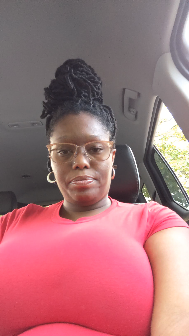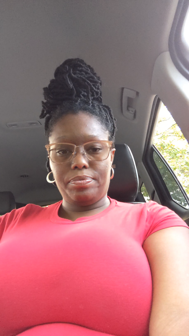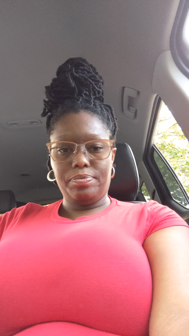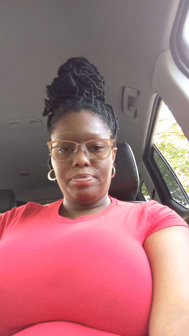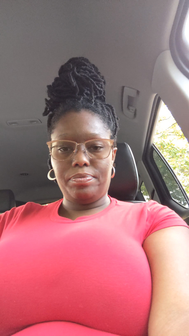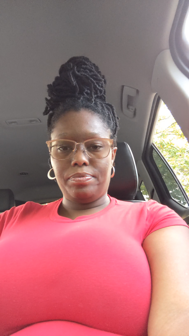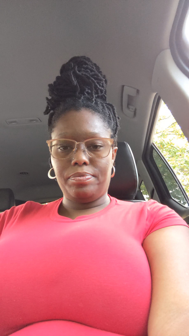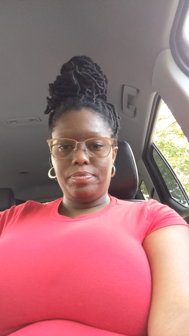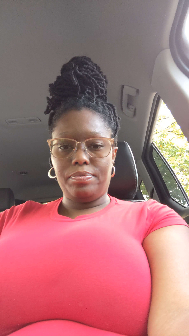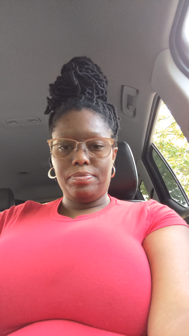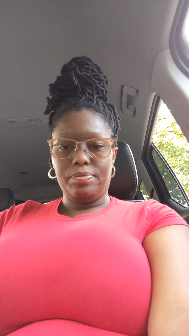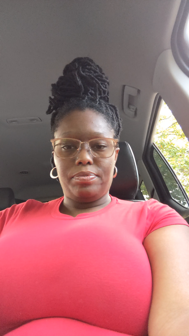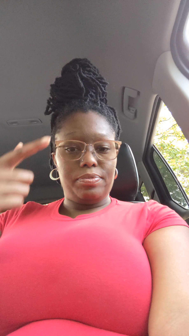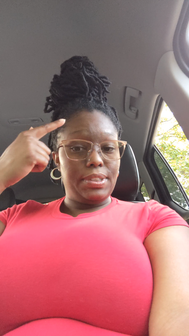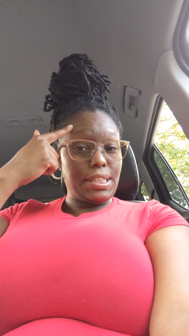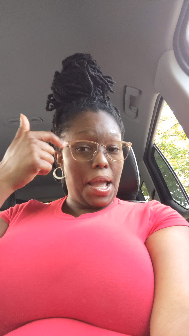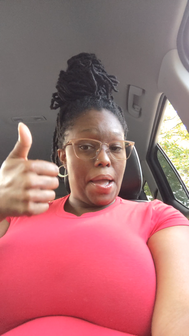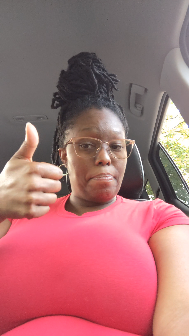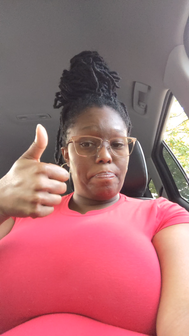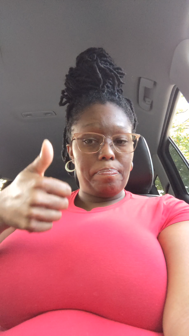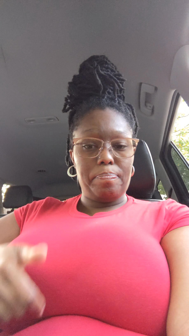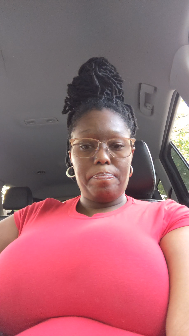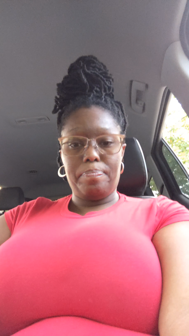dime